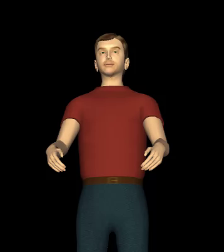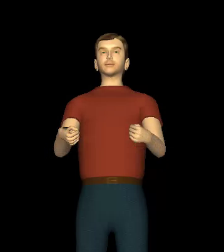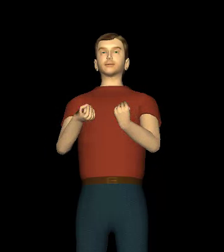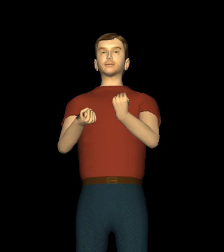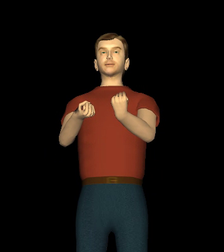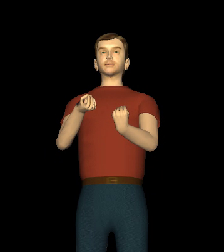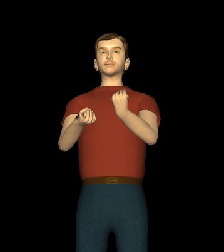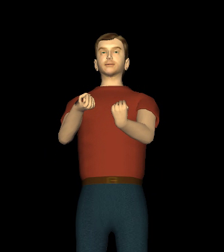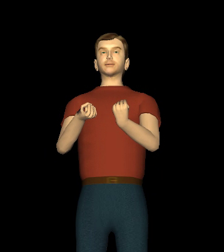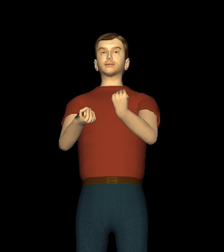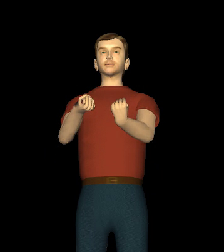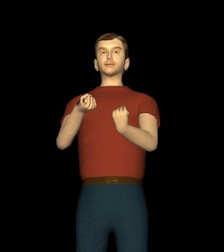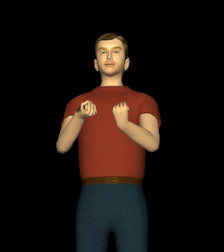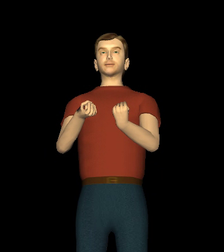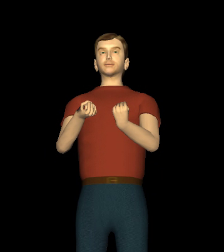يعاني